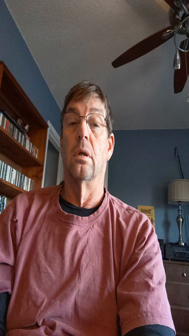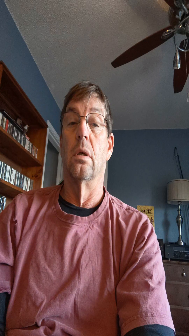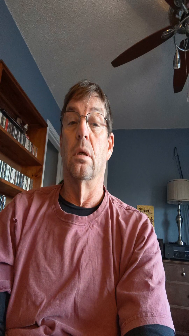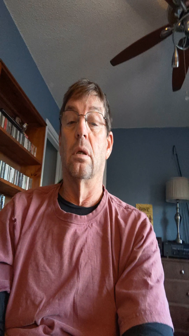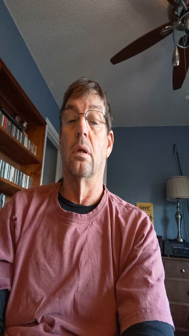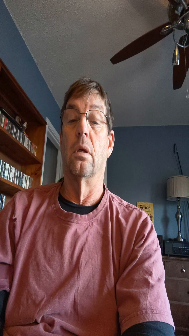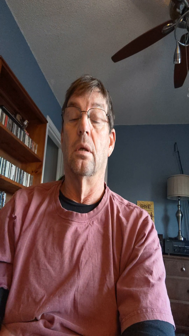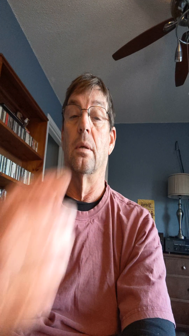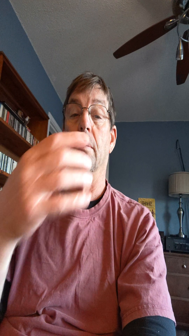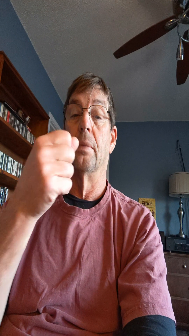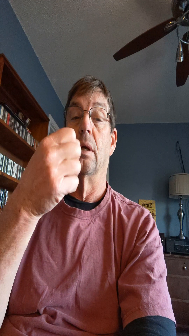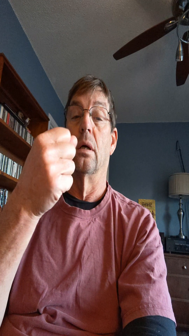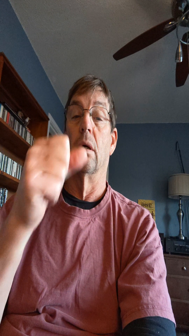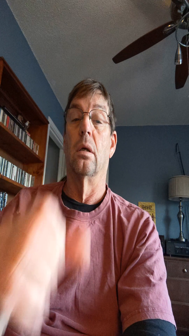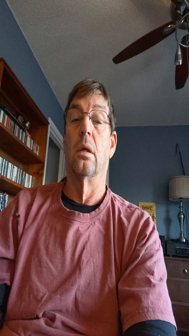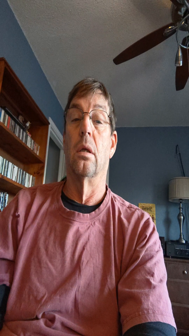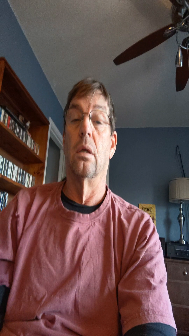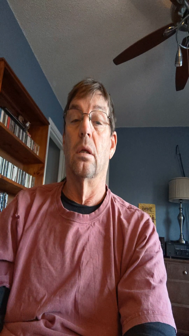milk